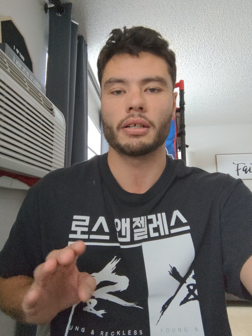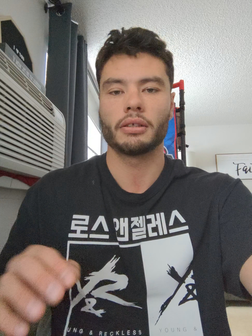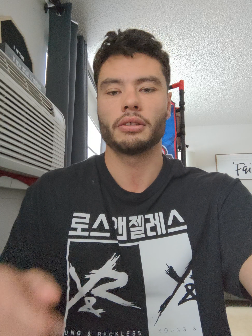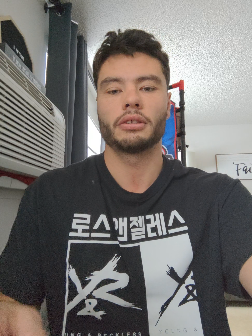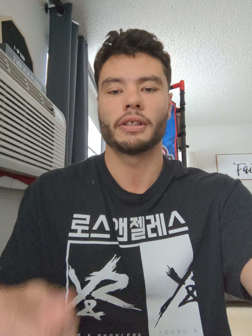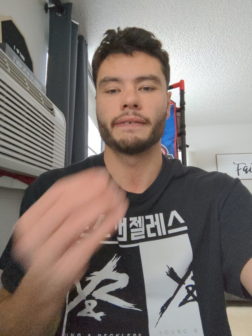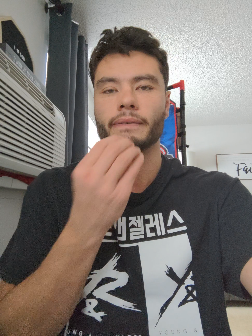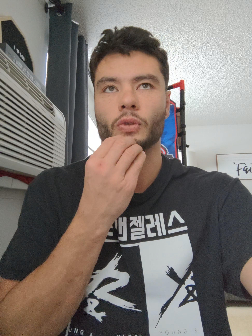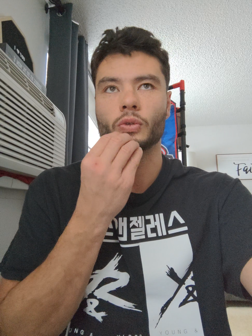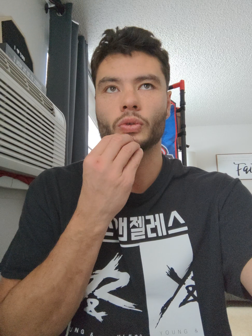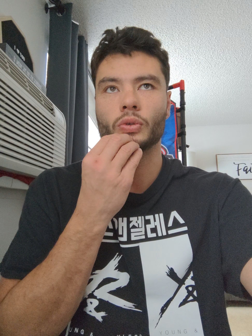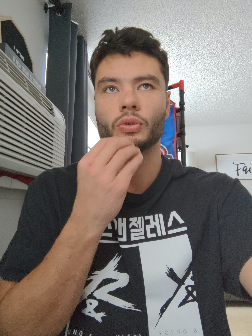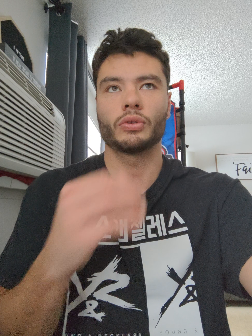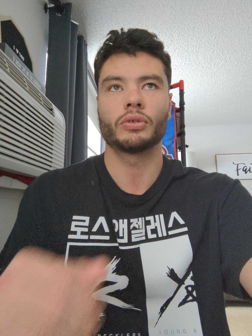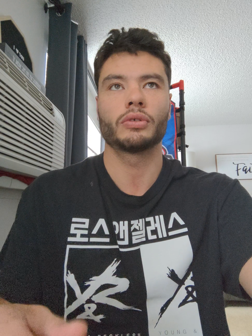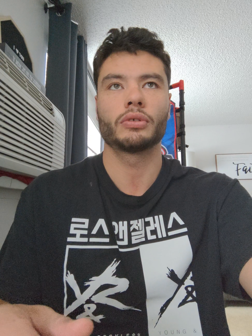food